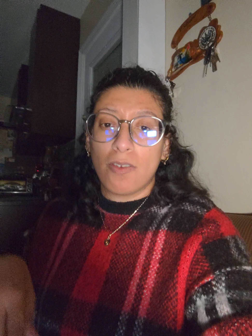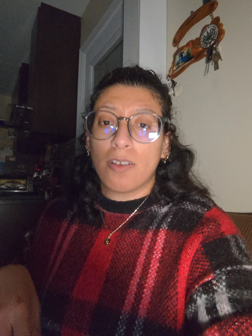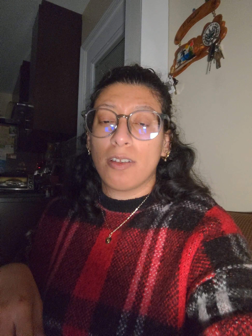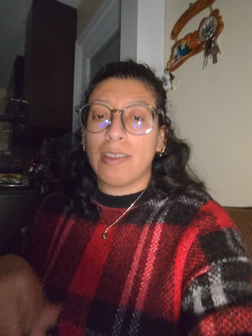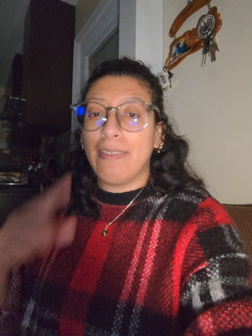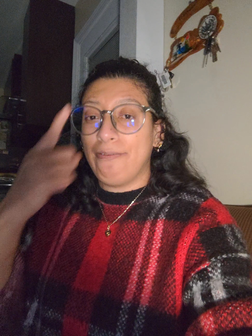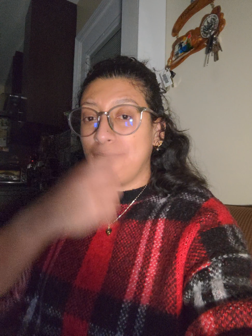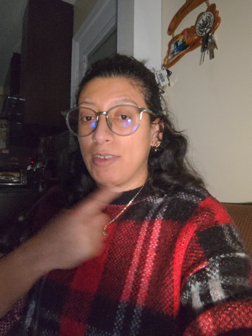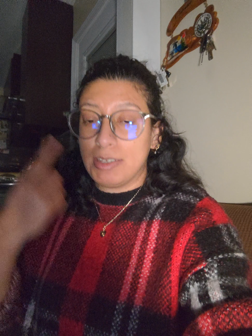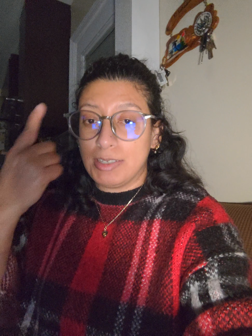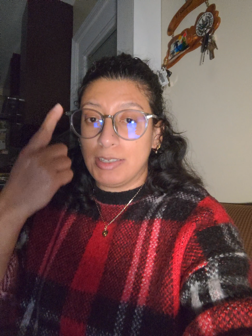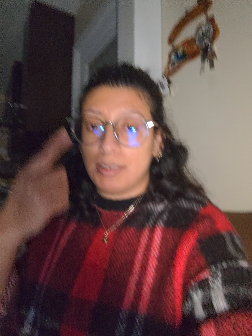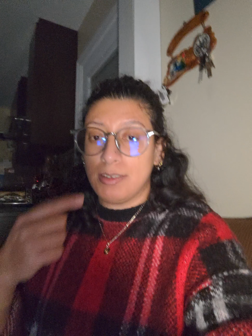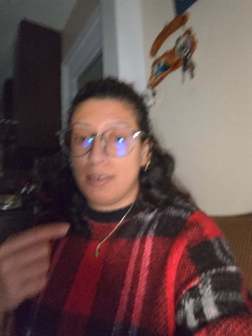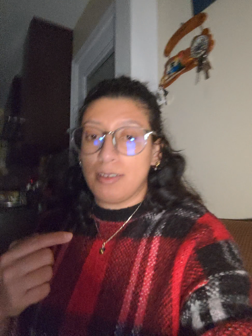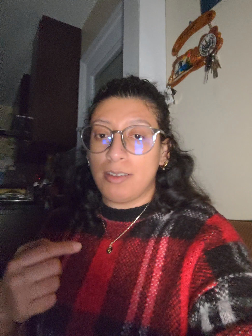face